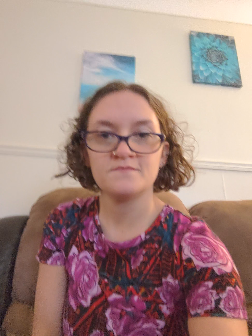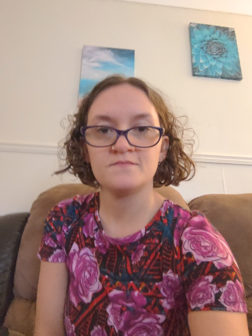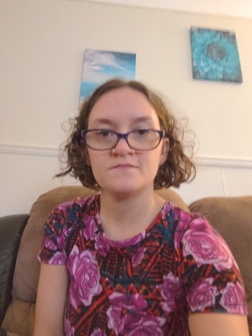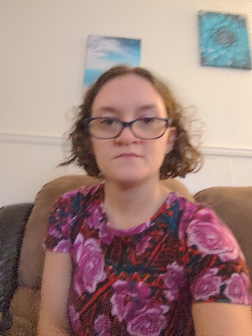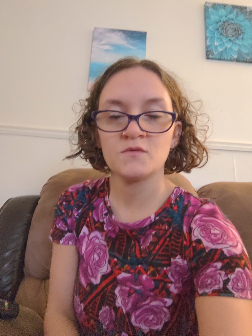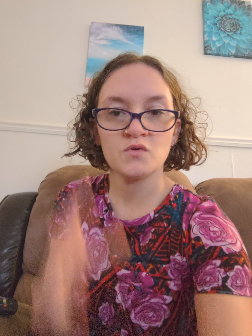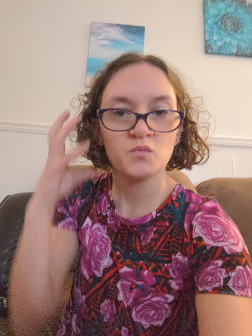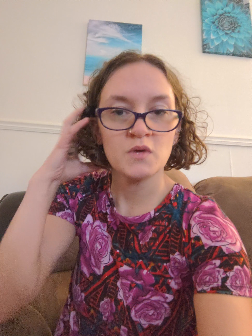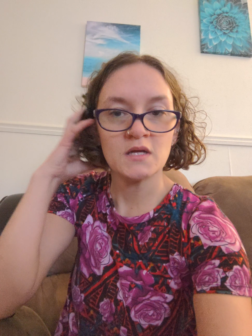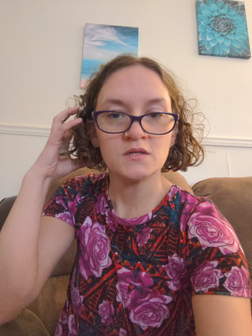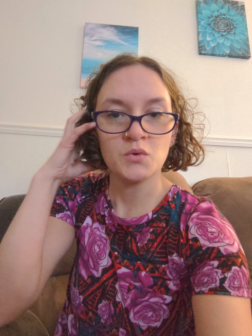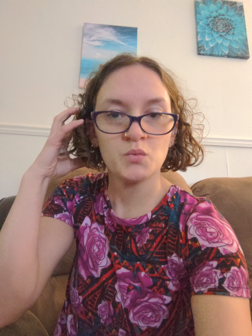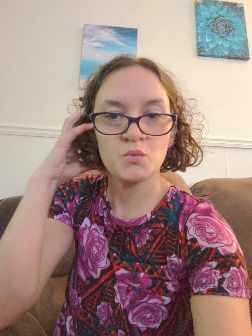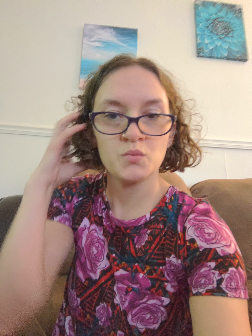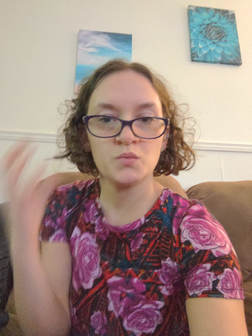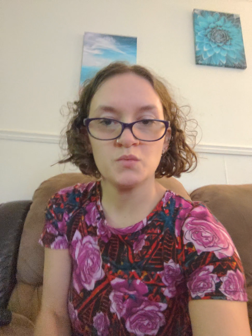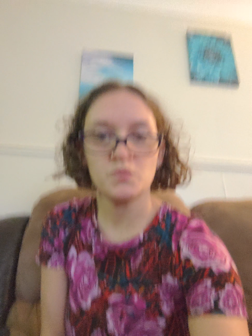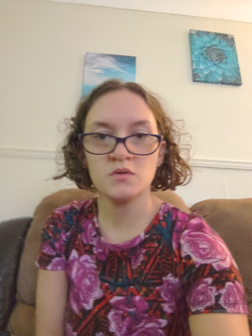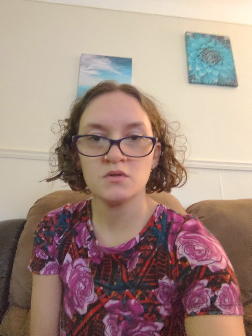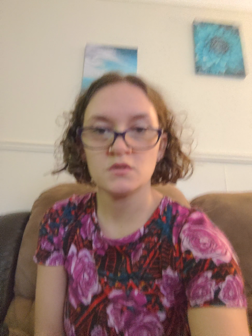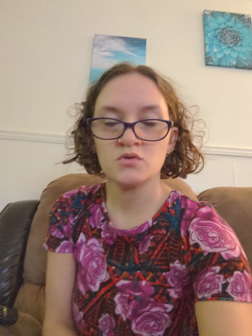radio